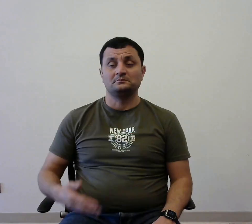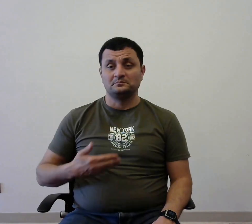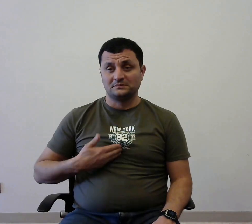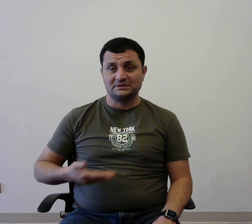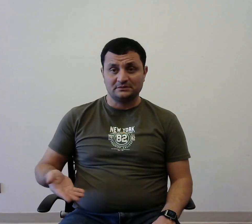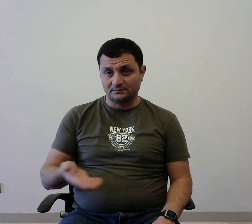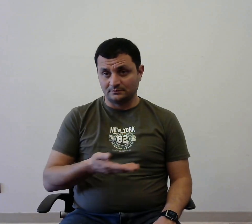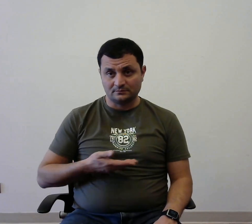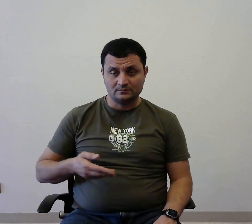biz